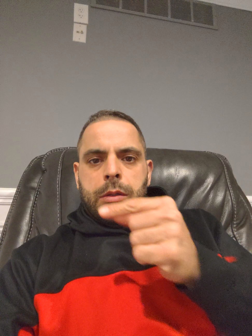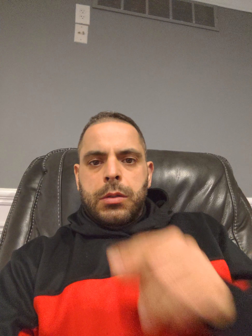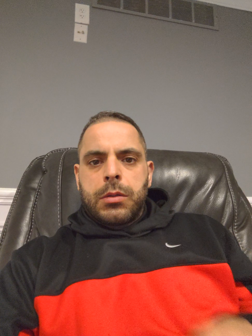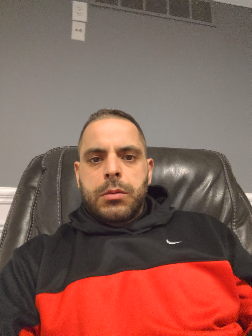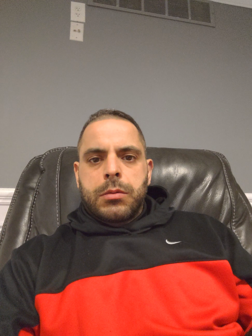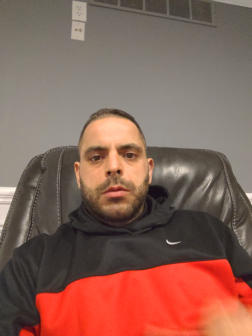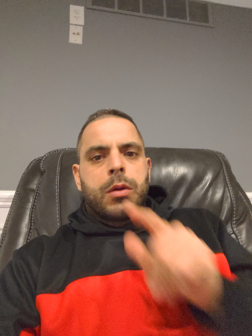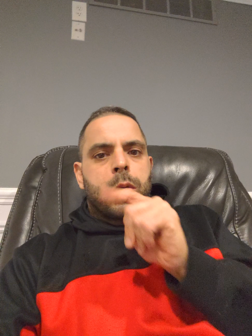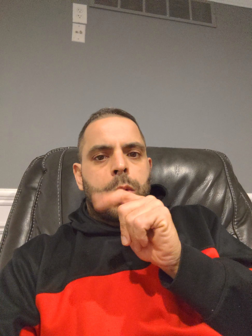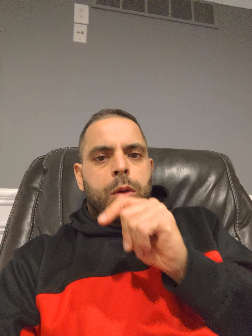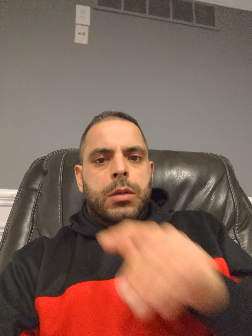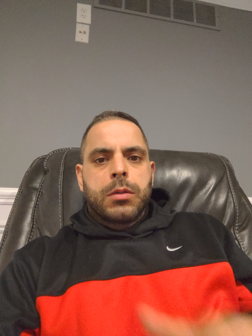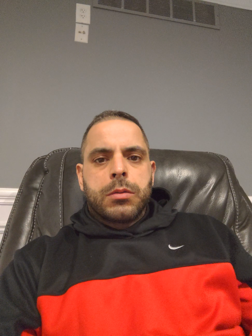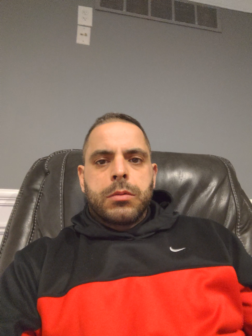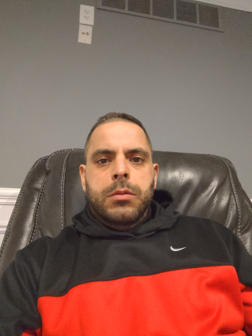who